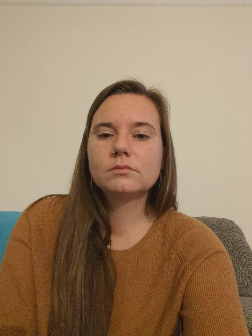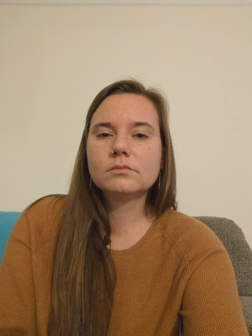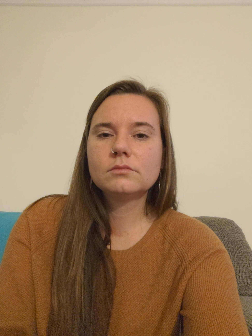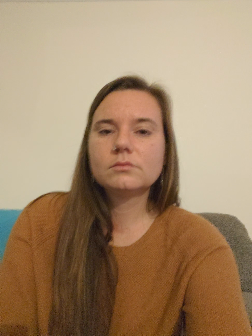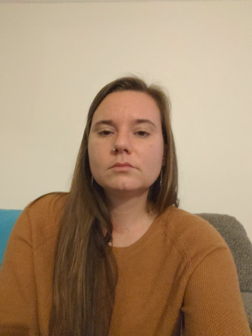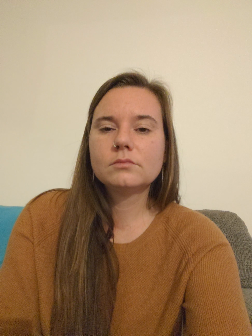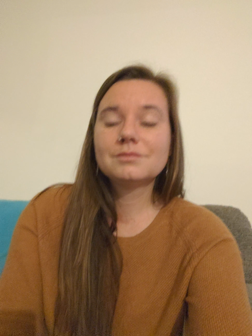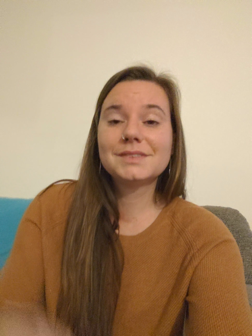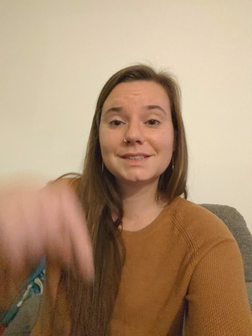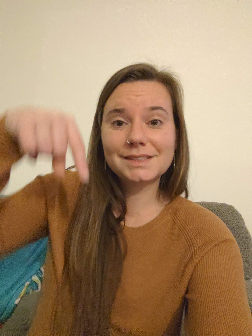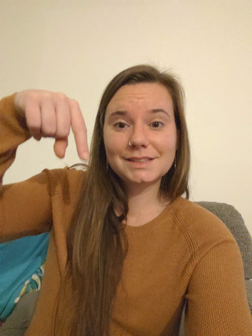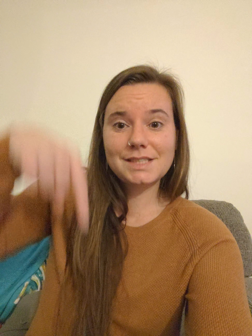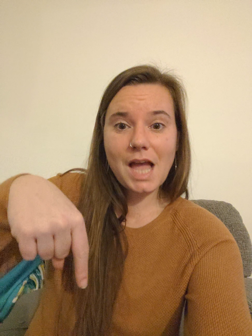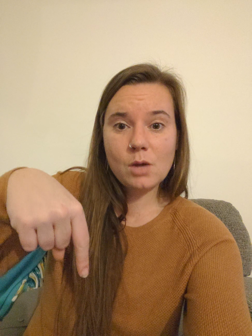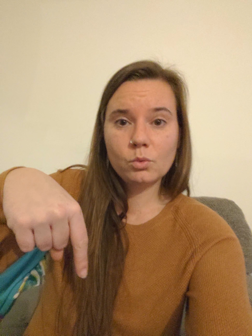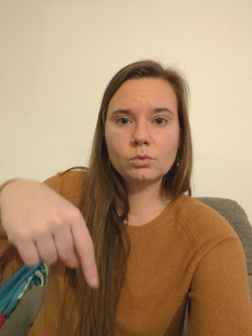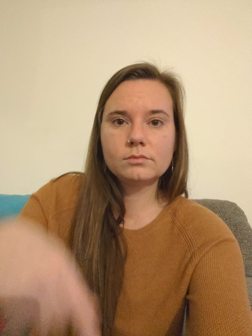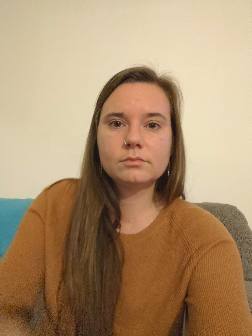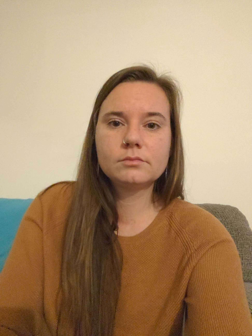down